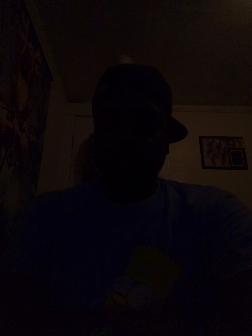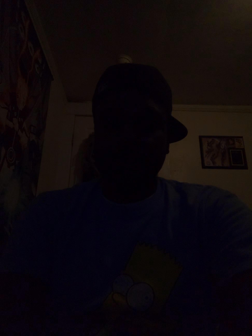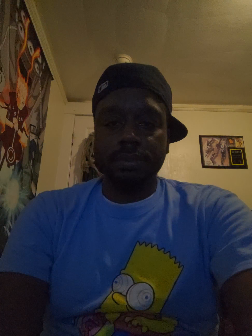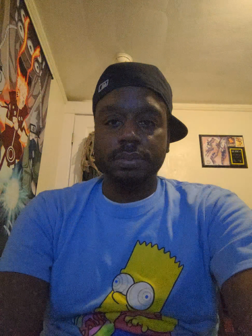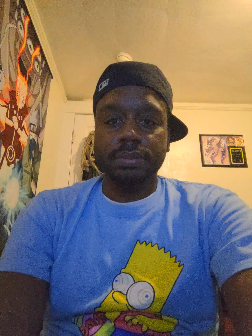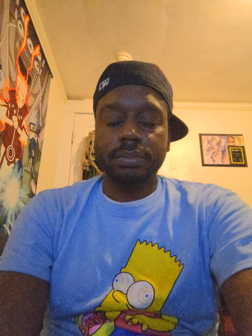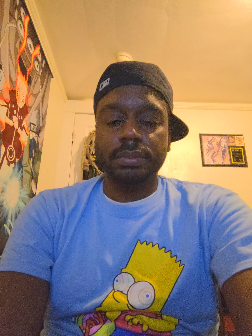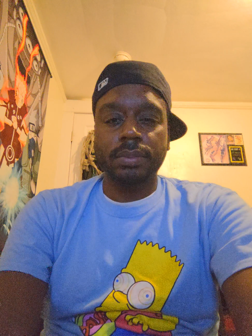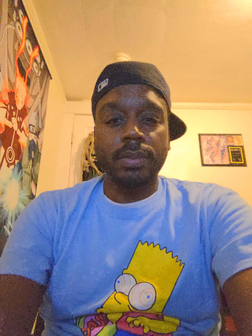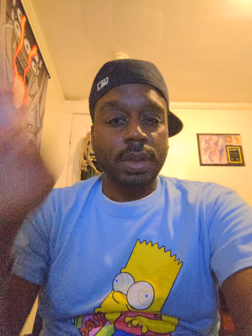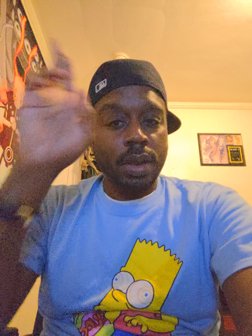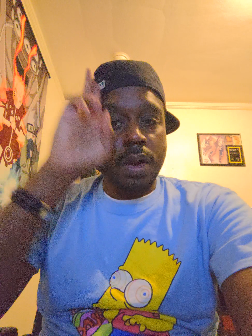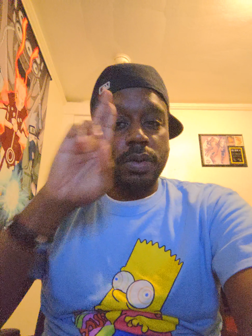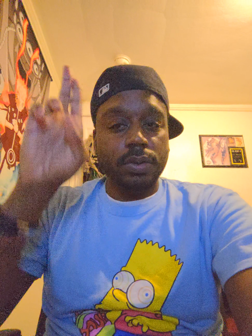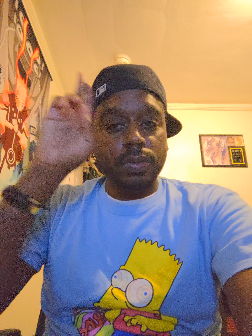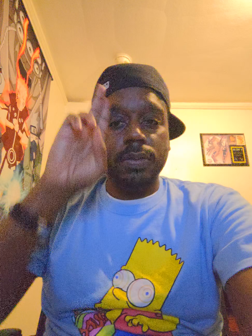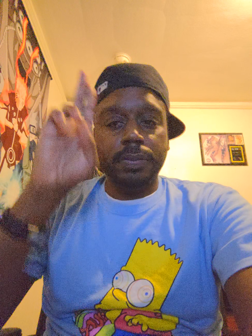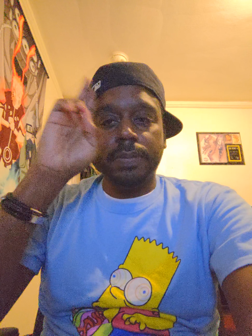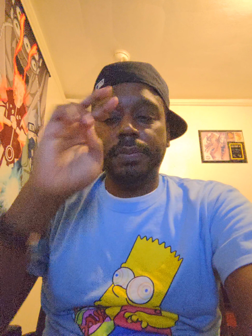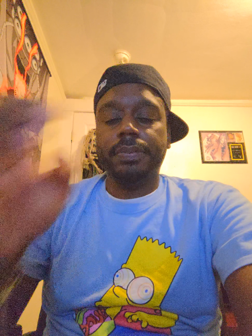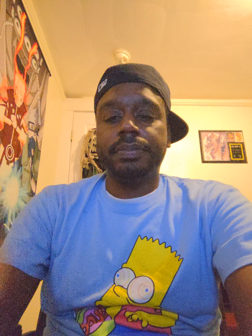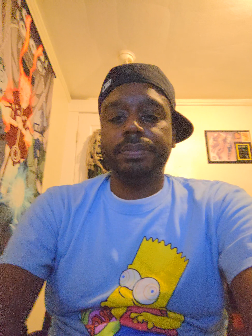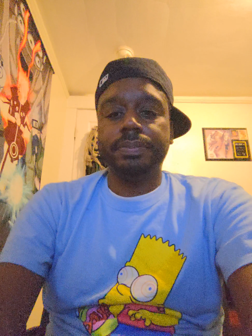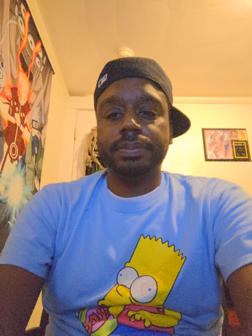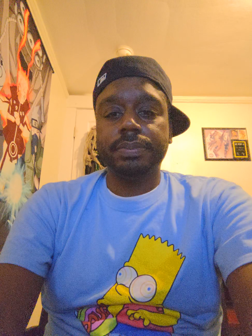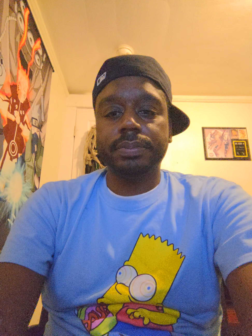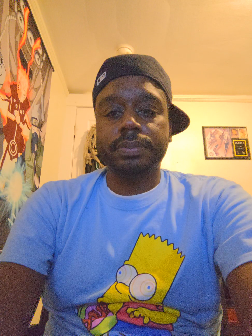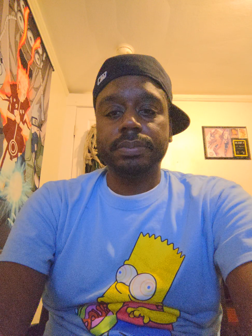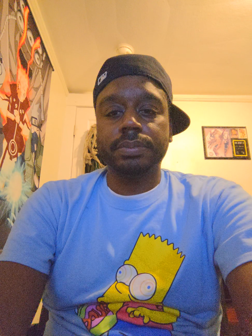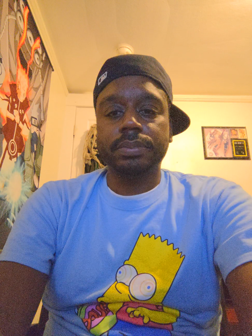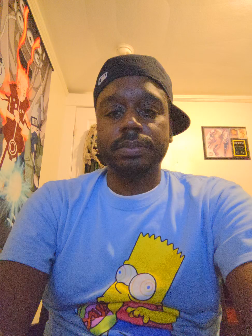uncle